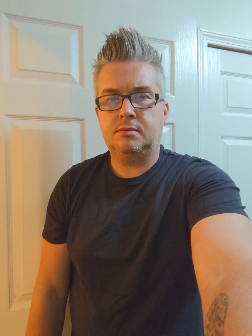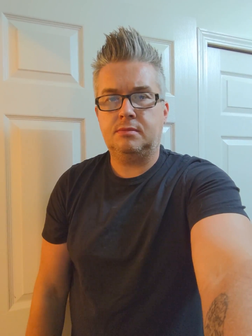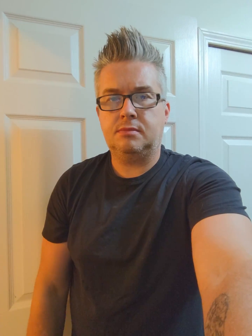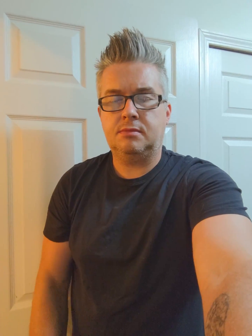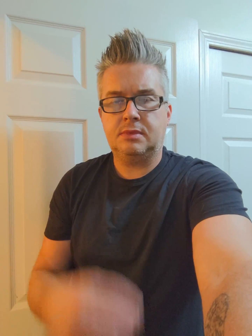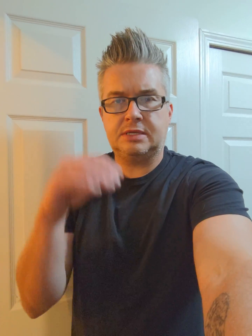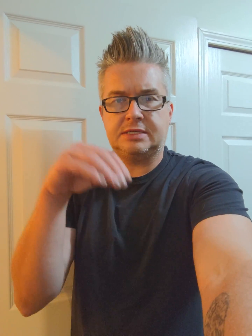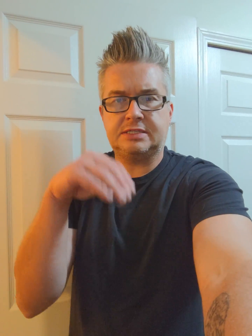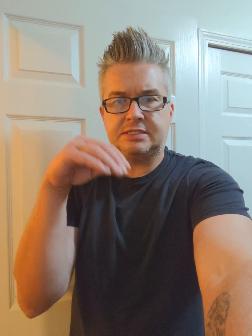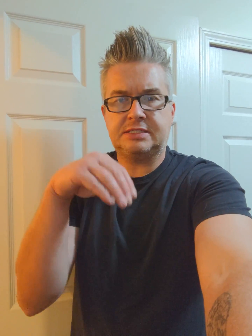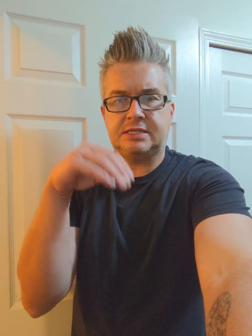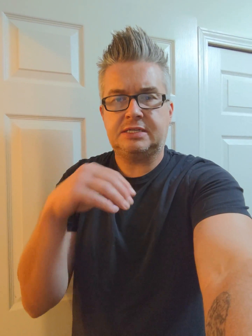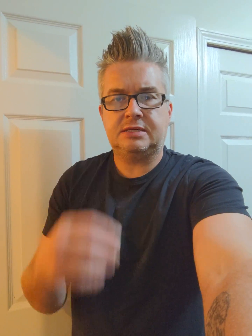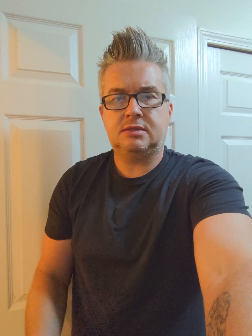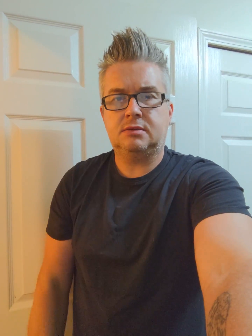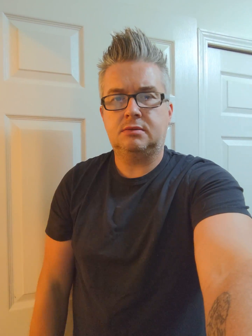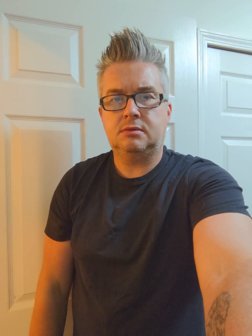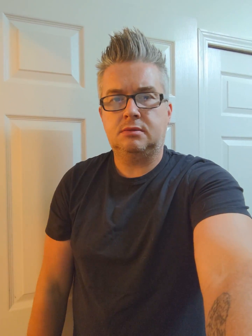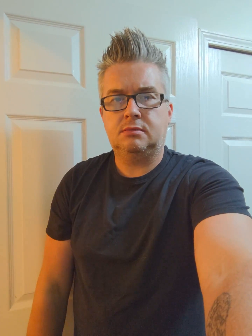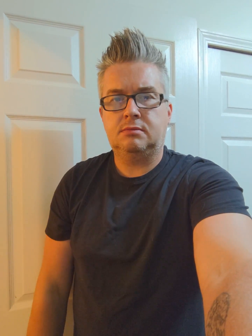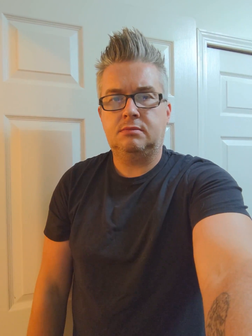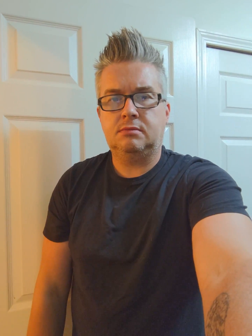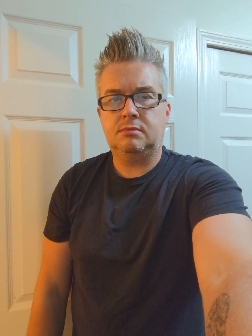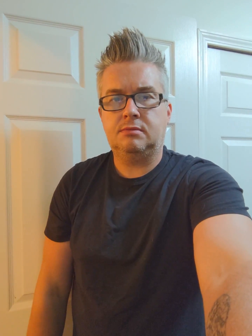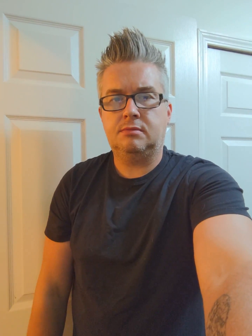inside